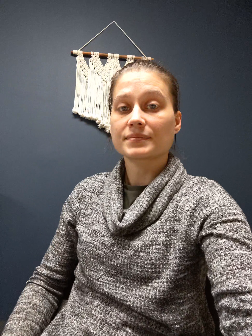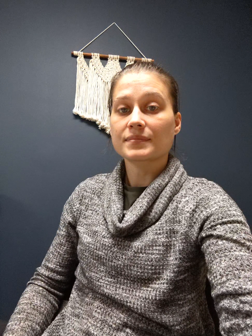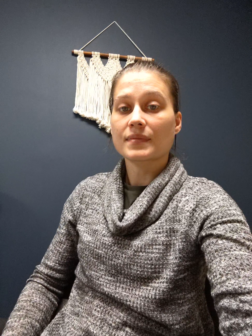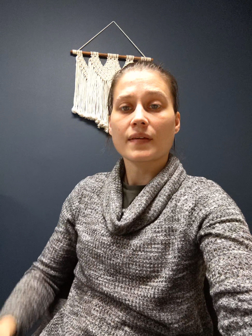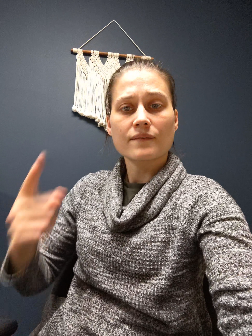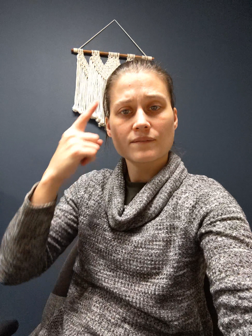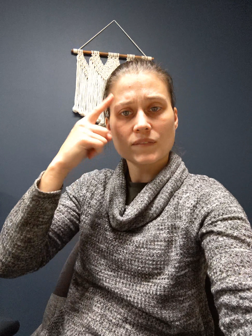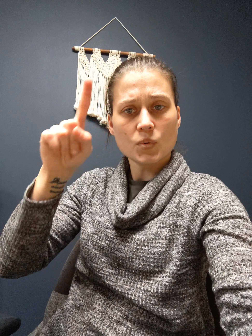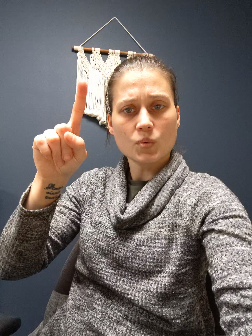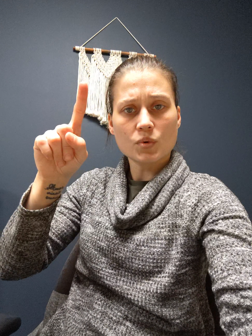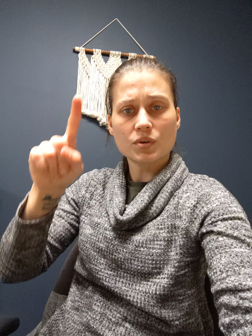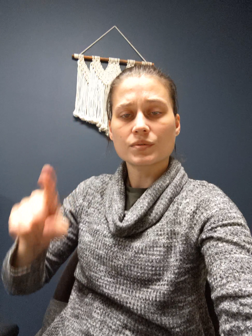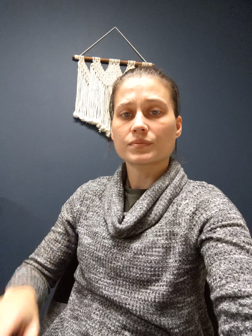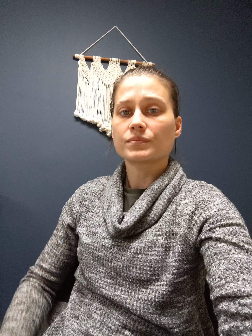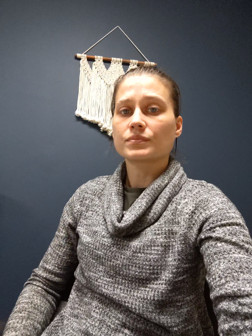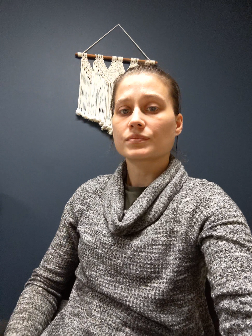for